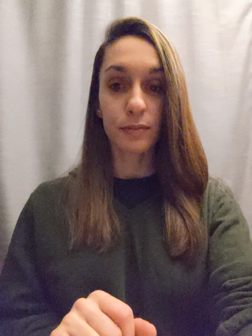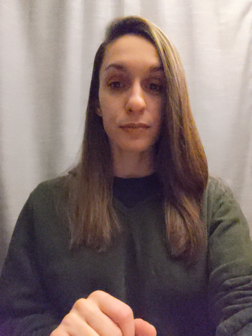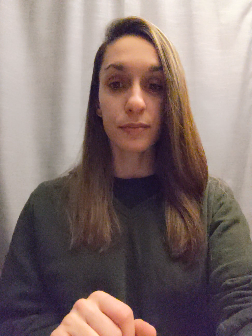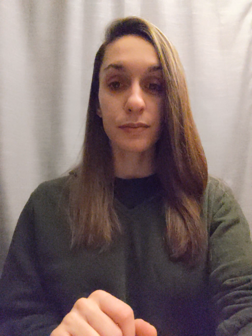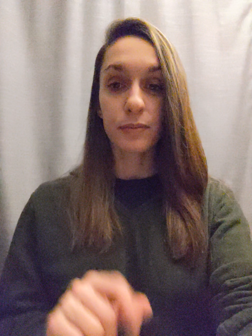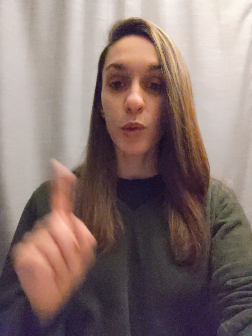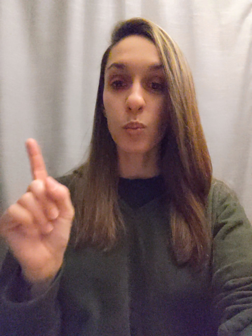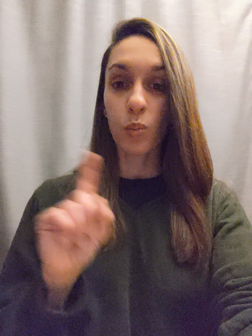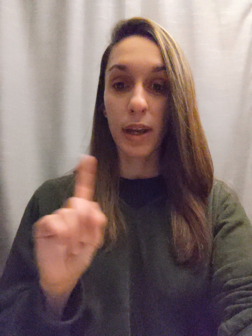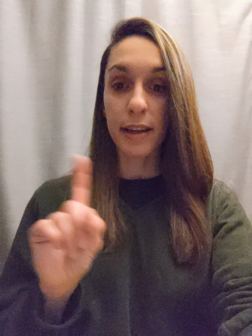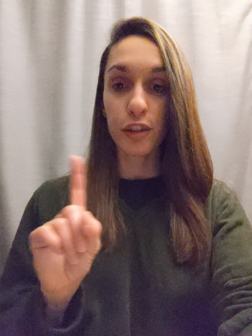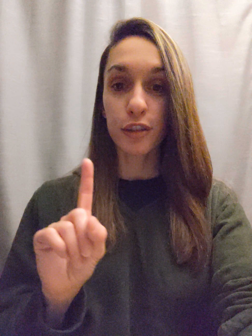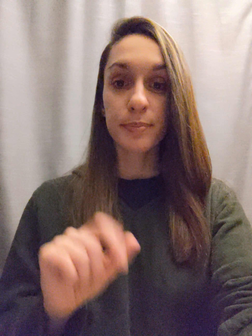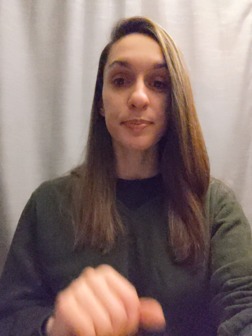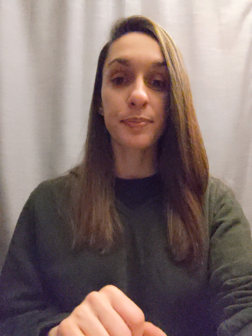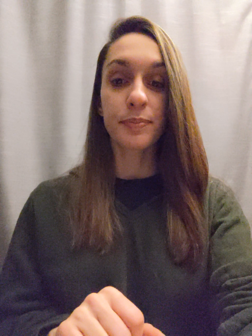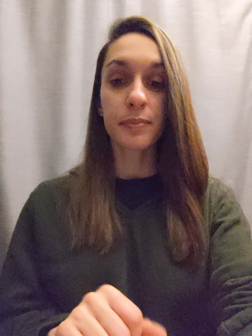where